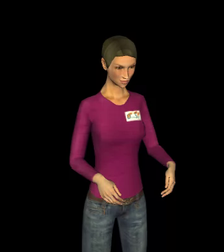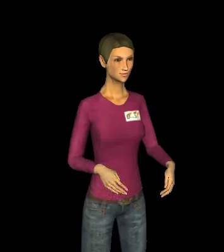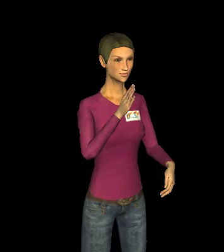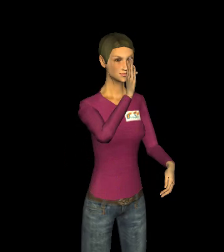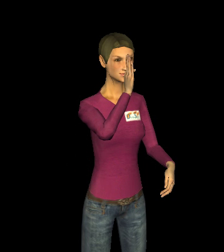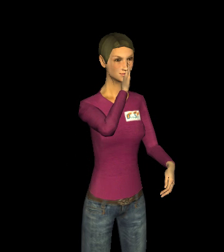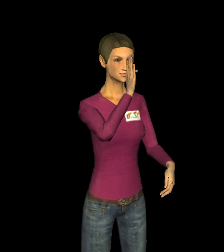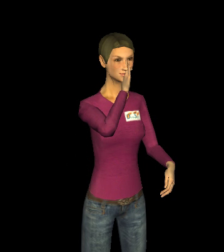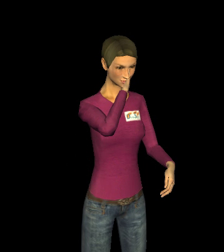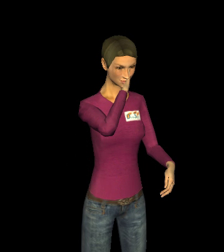الظهيرة